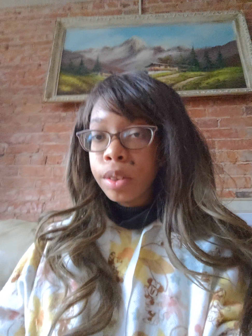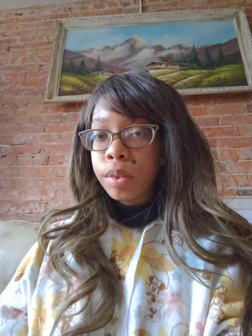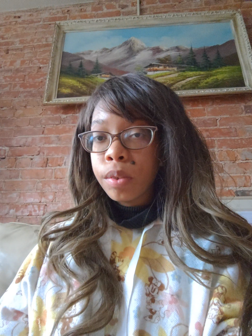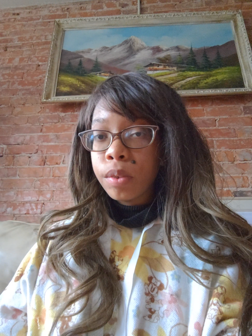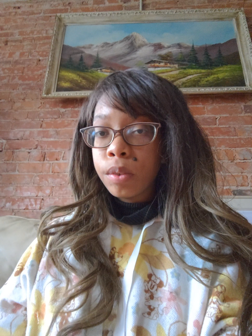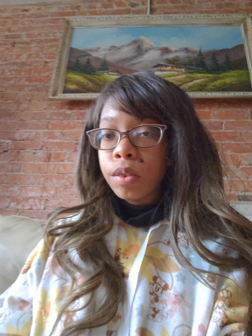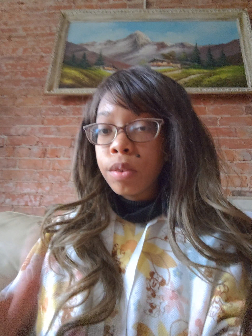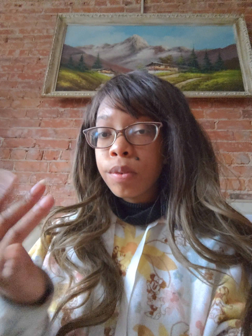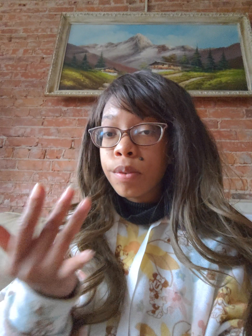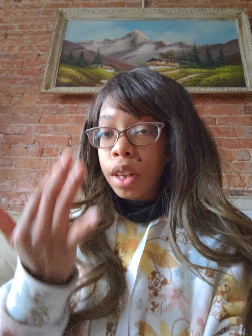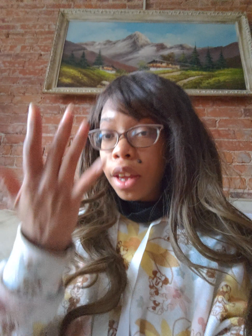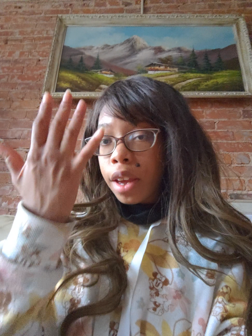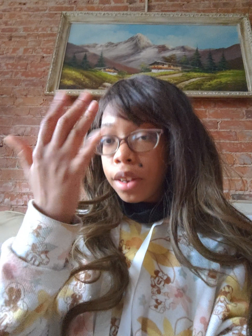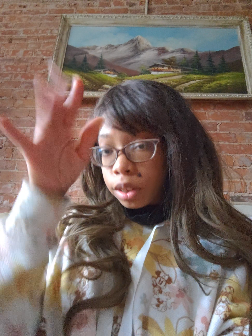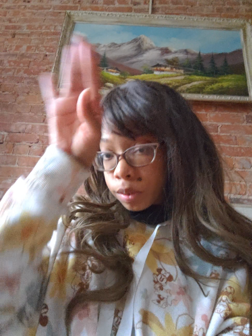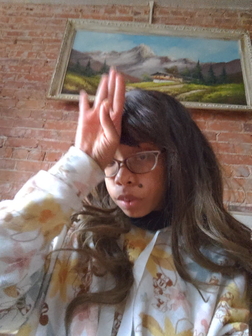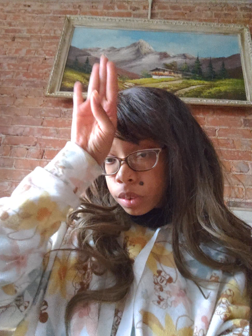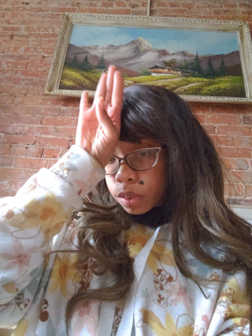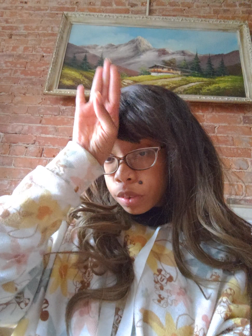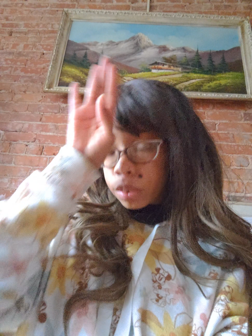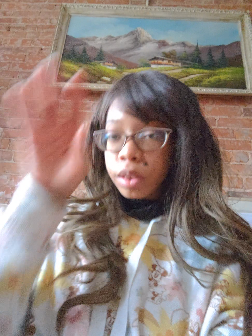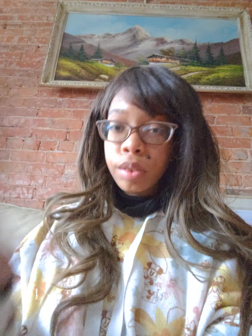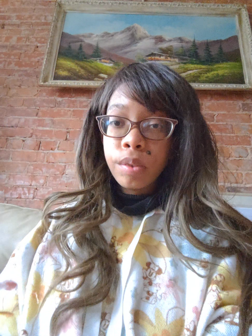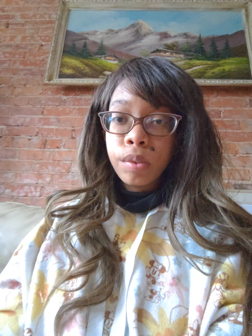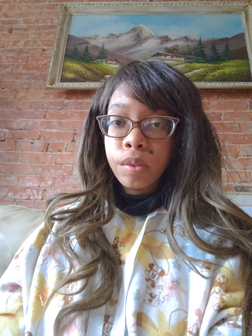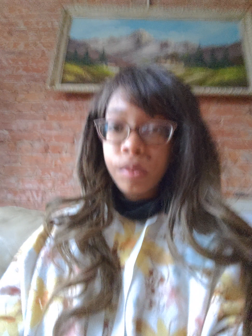fireman